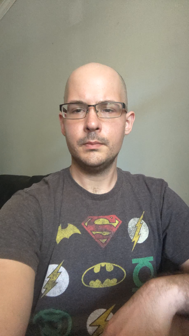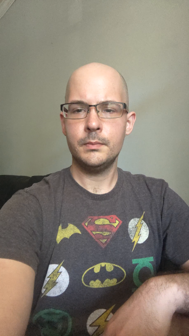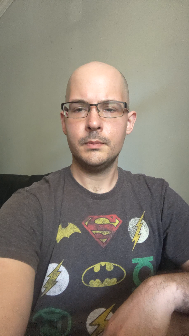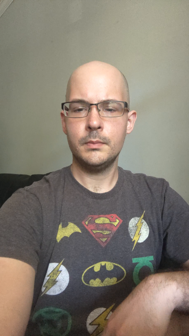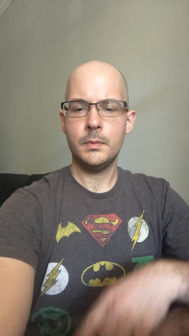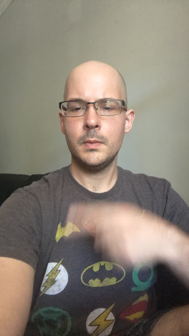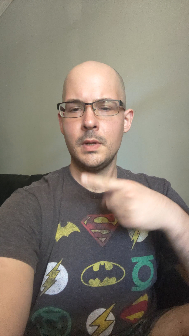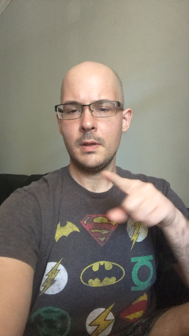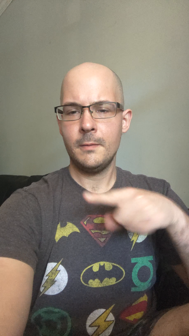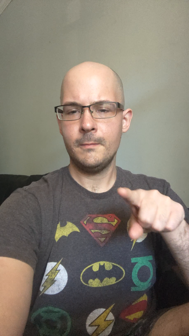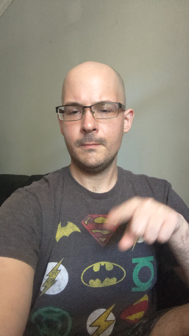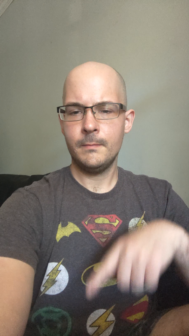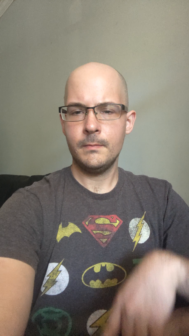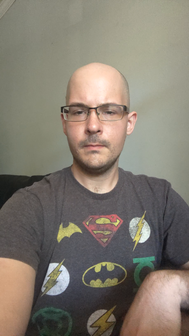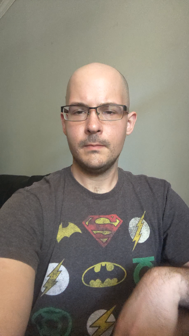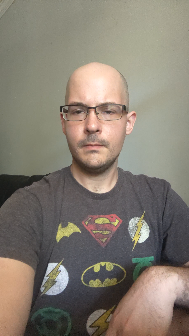knife